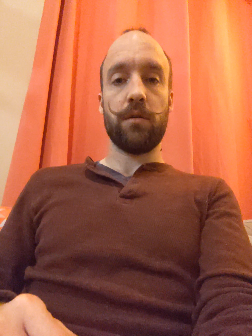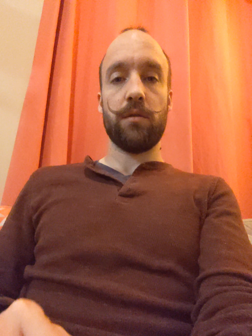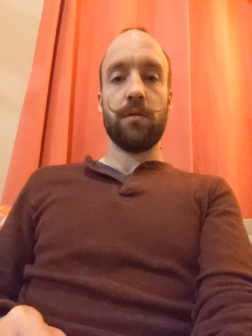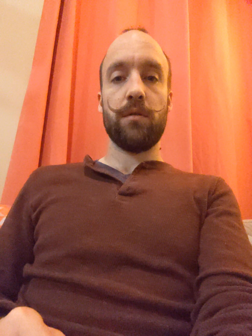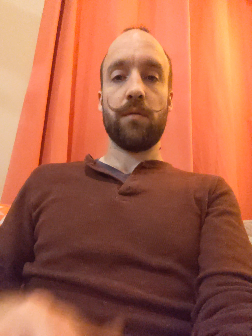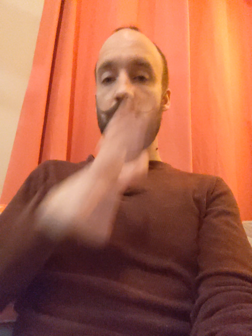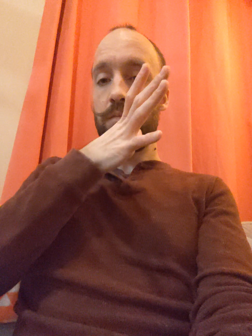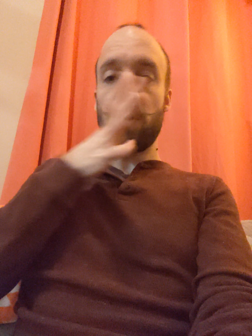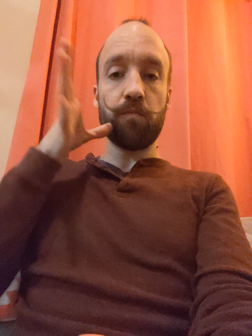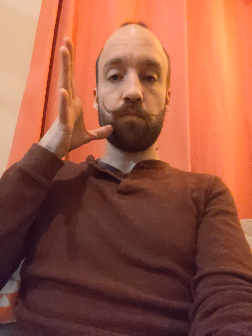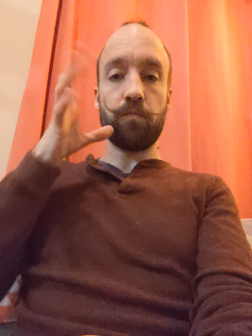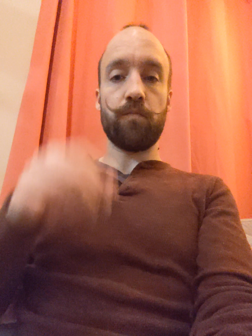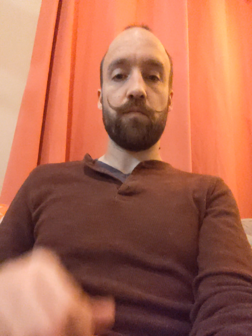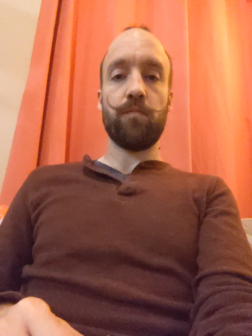farm